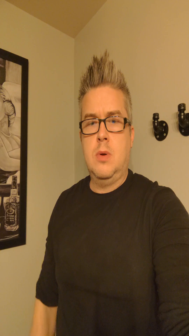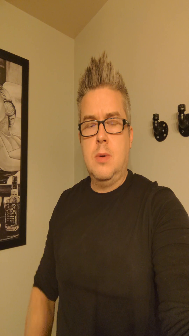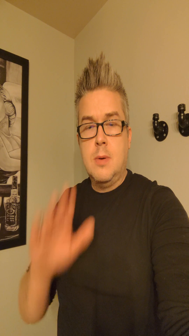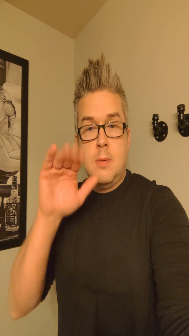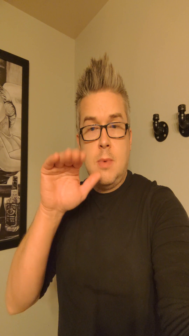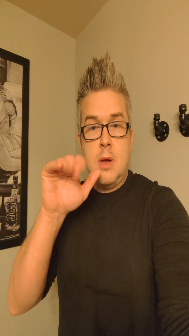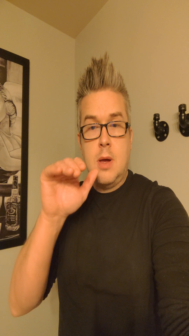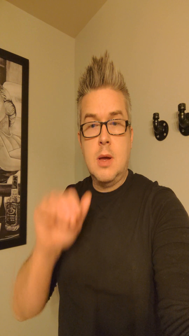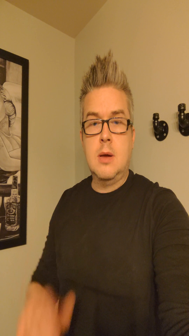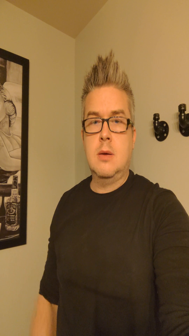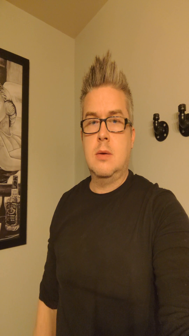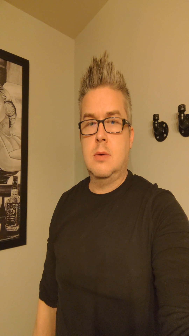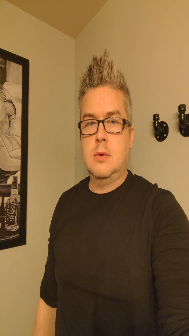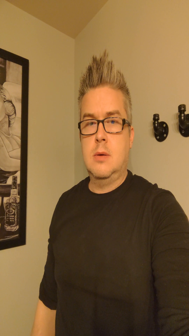bye